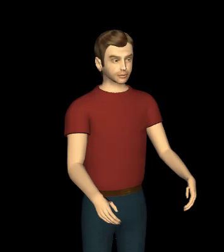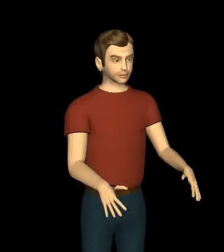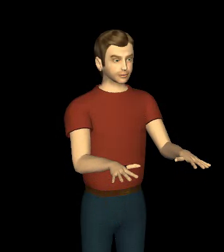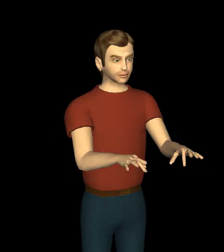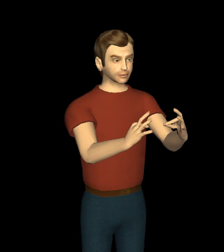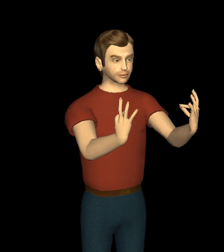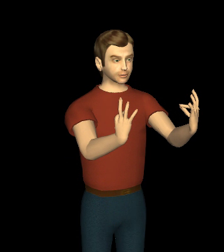يجد